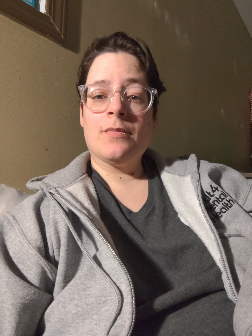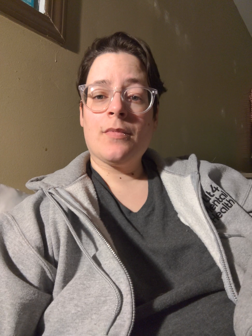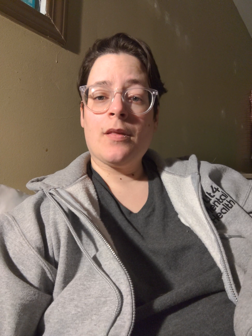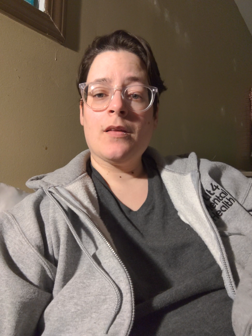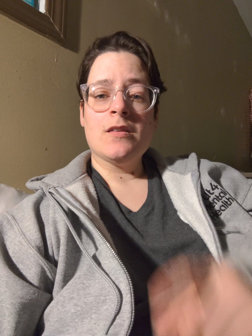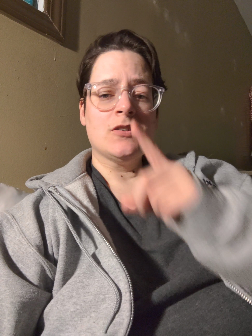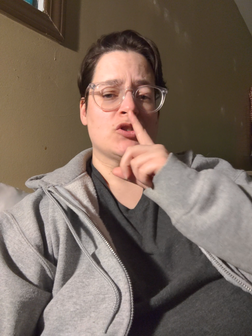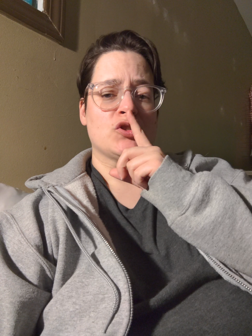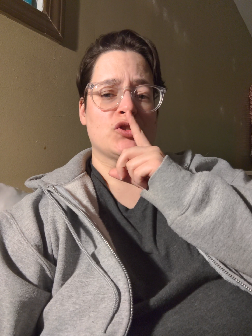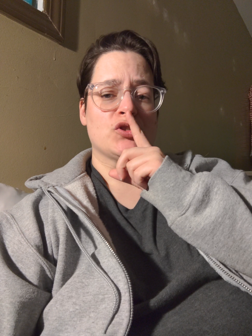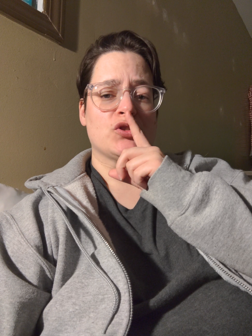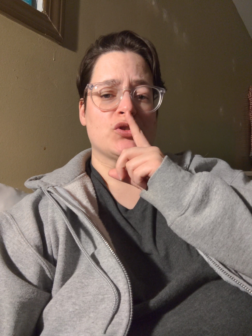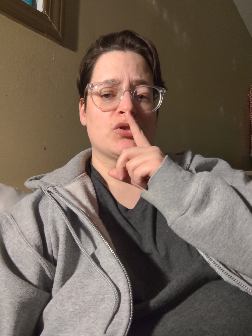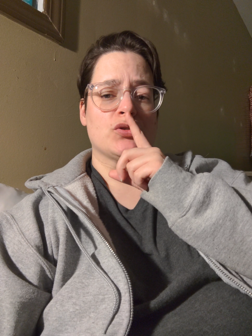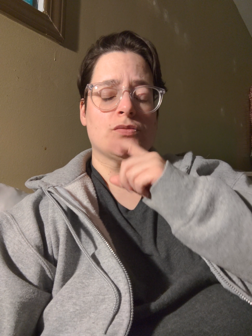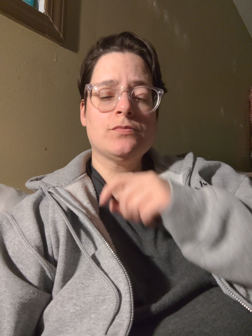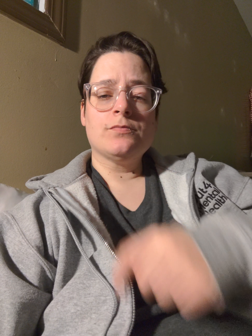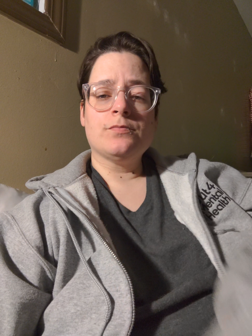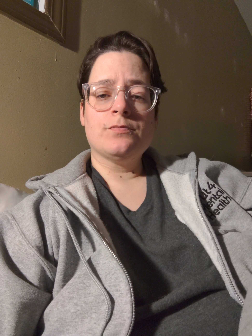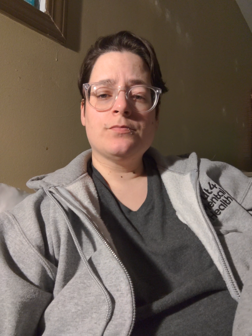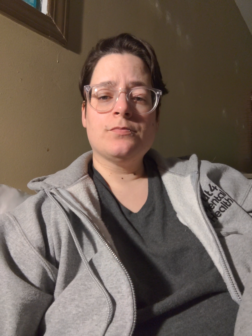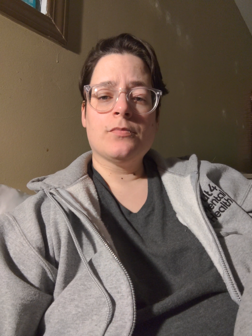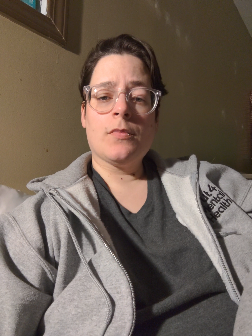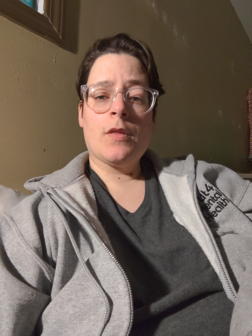shhh